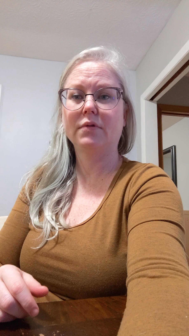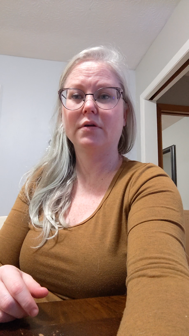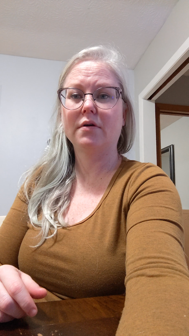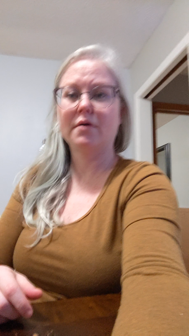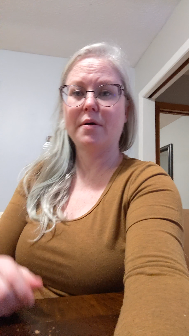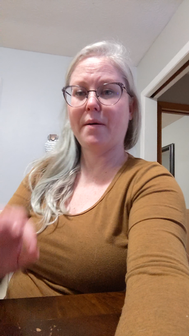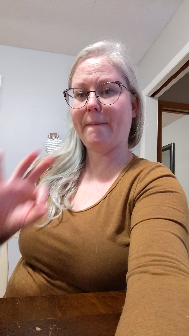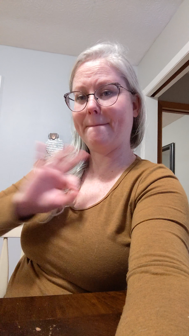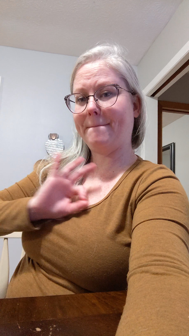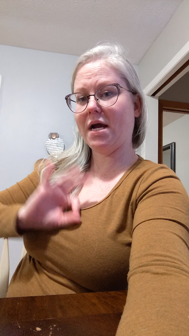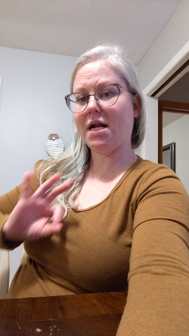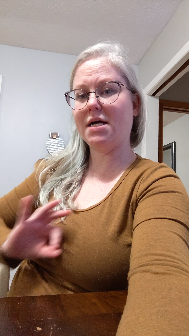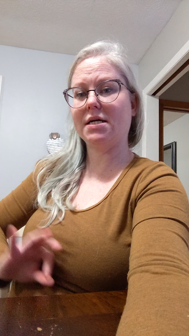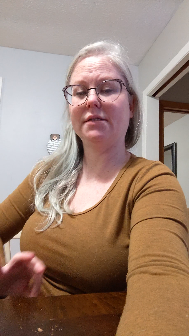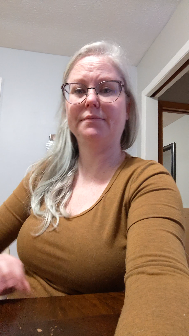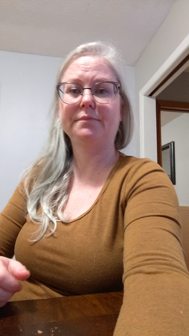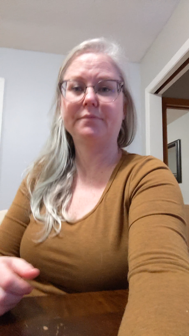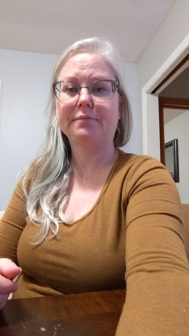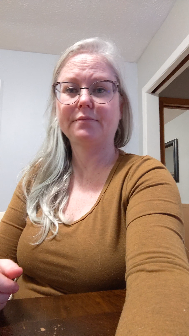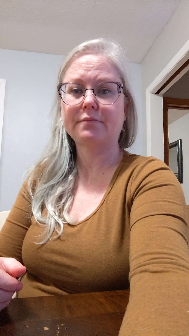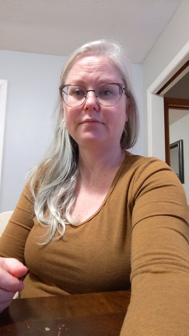button